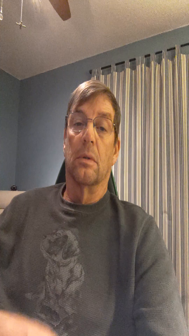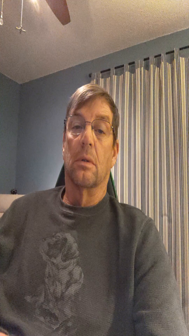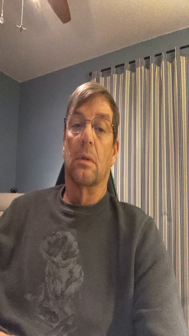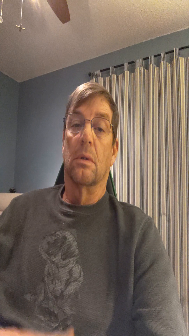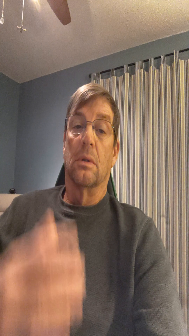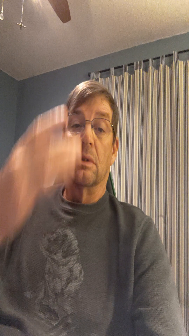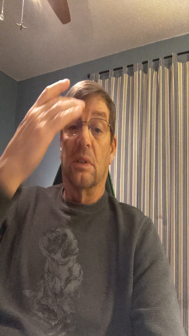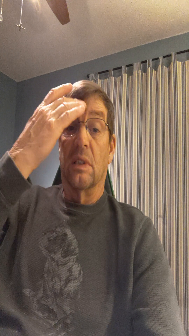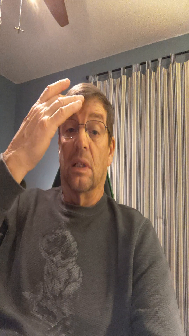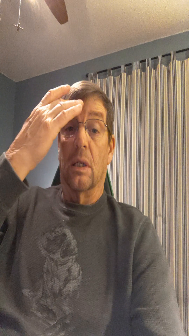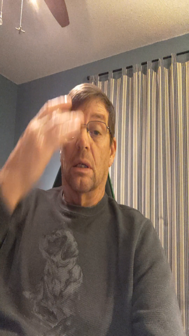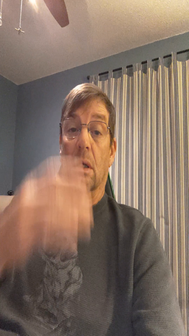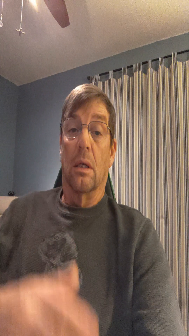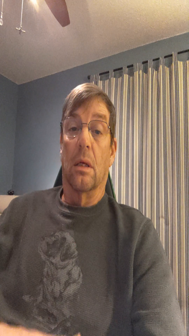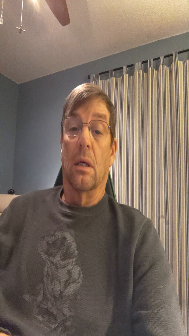sick